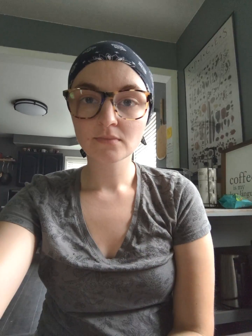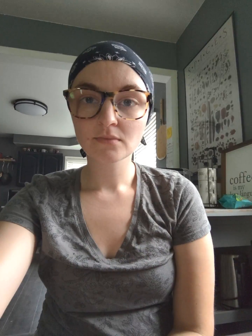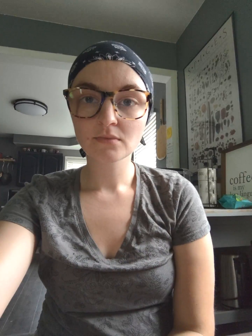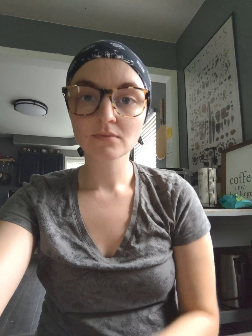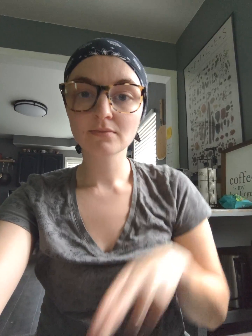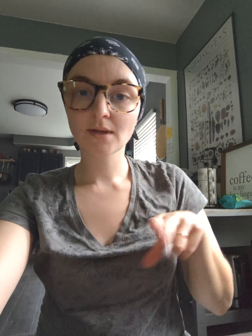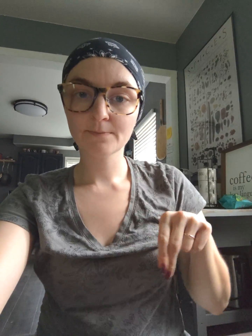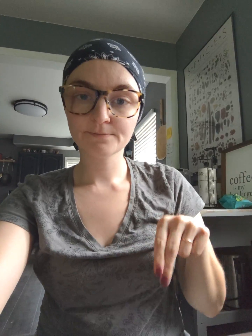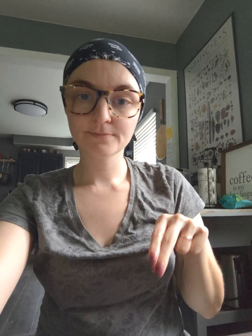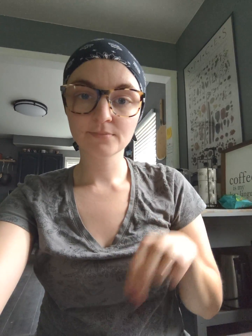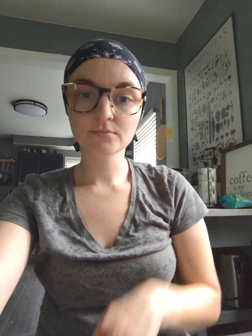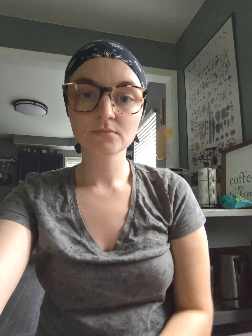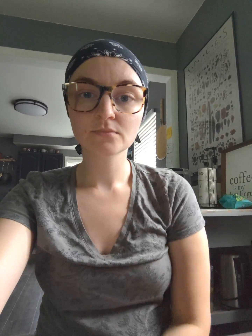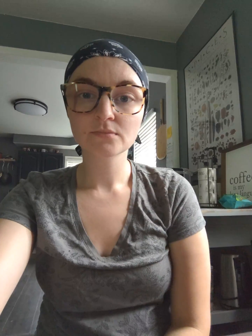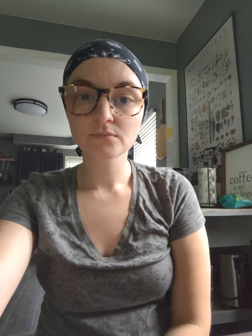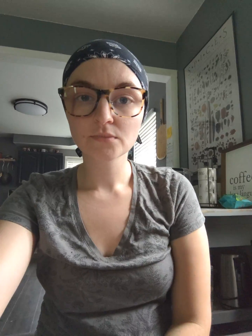diaper